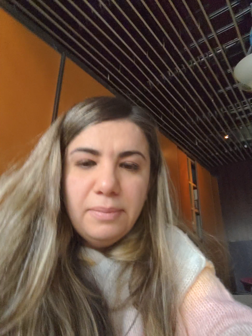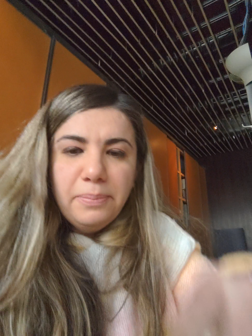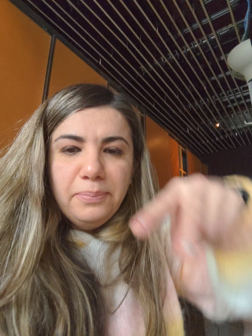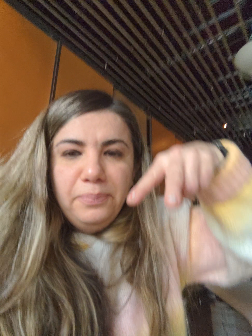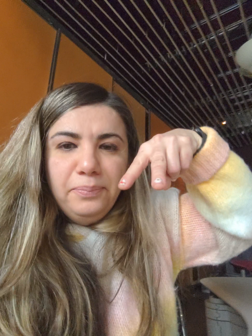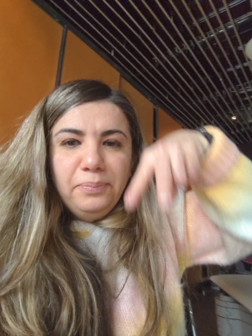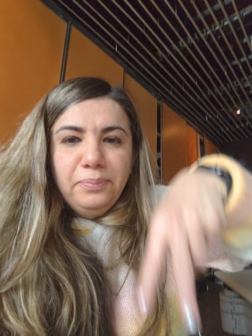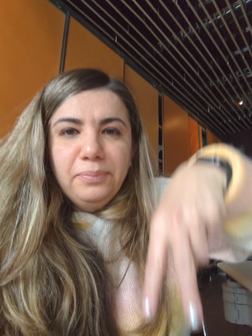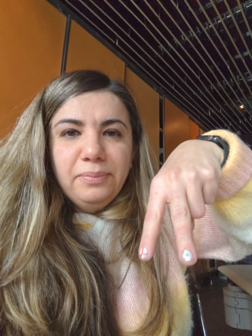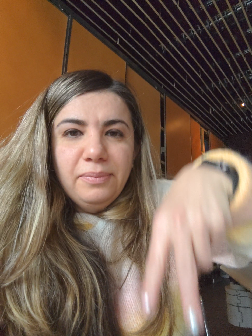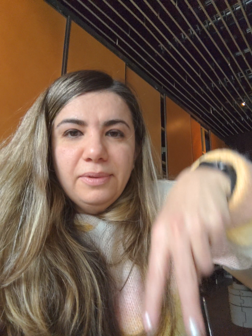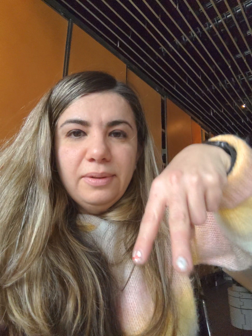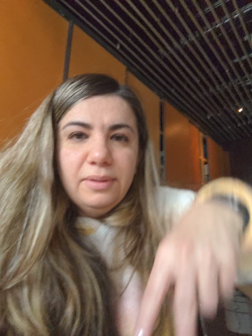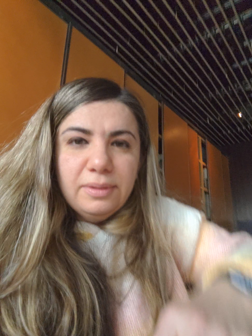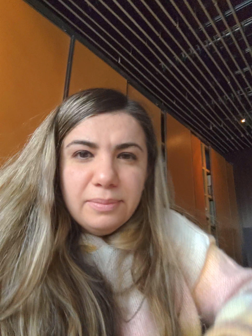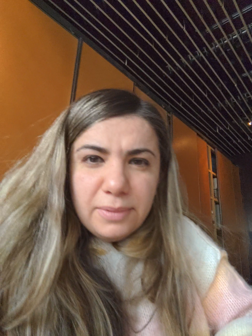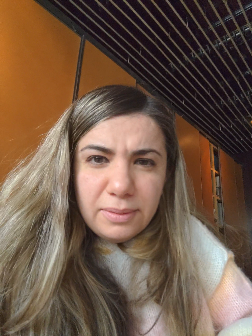napkin